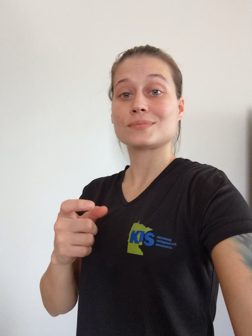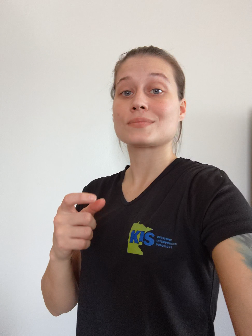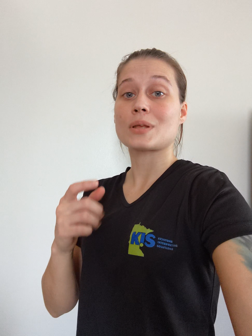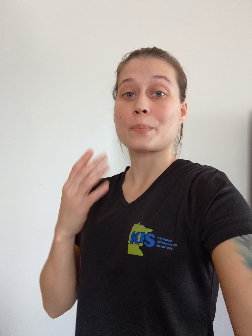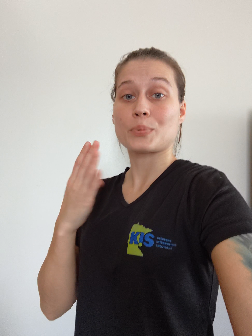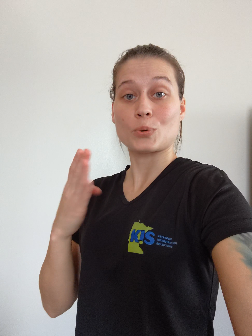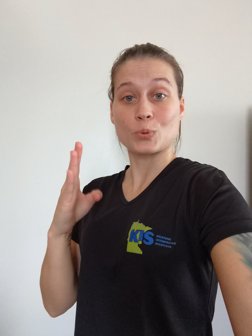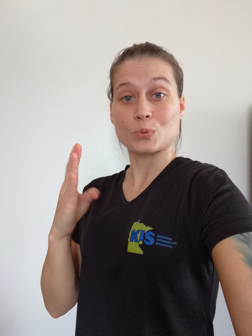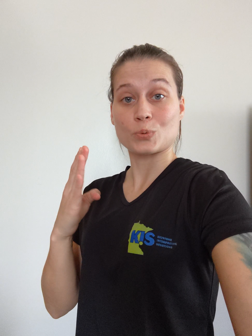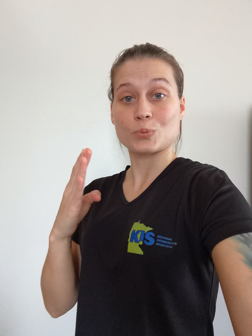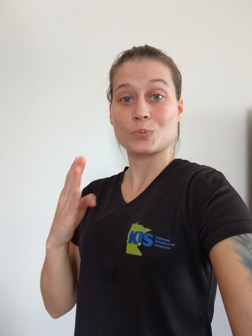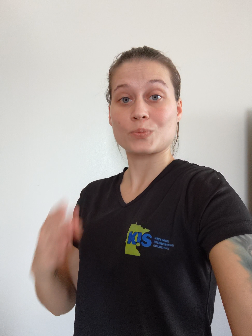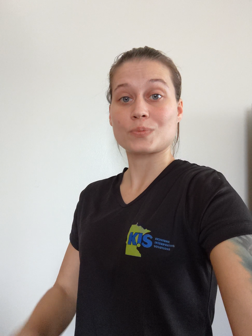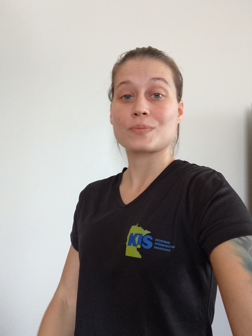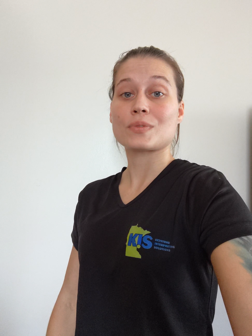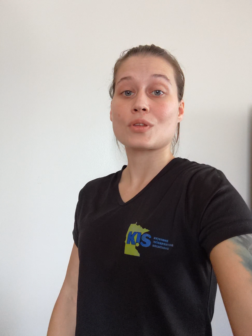blue